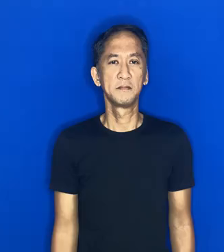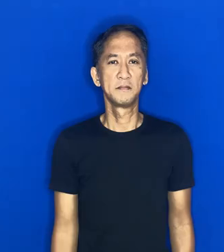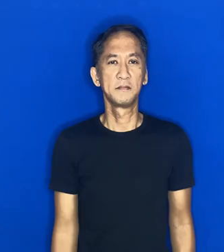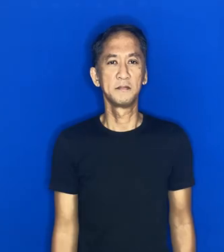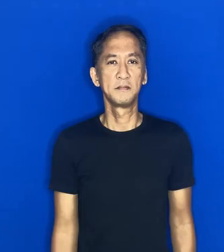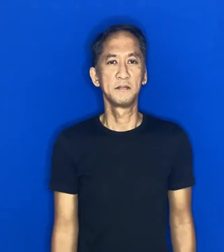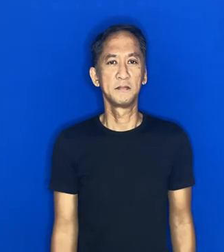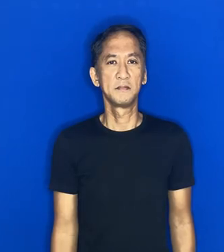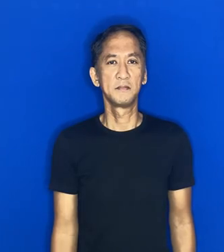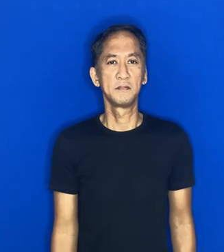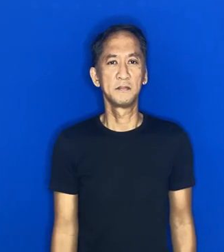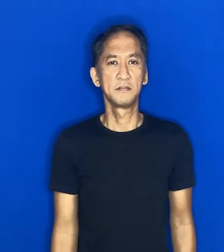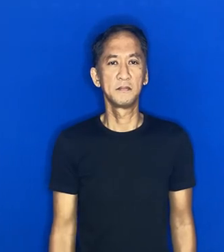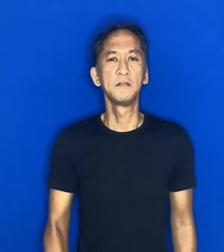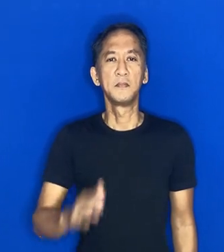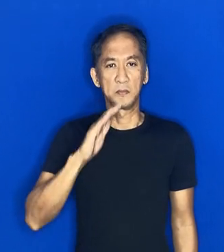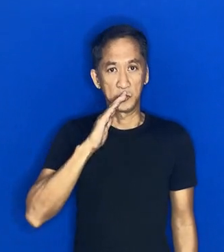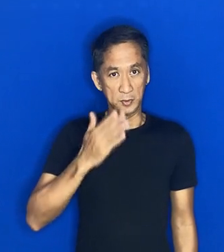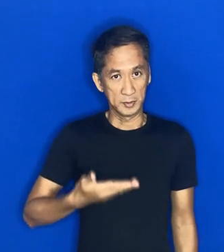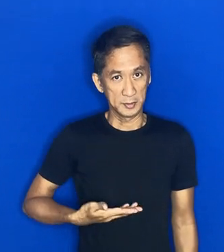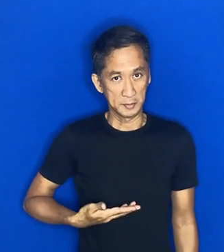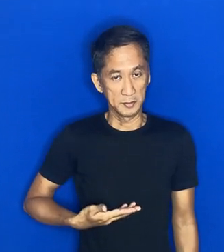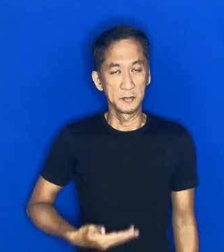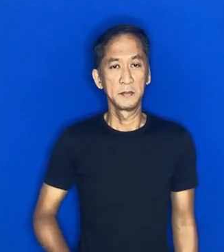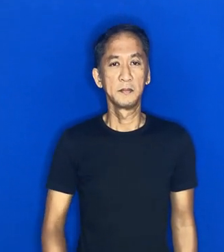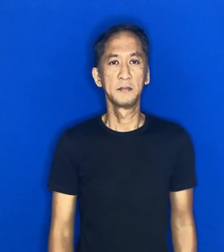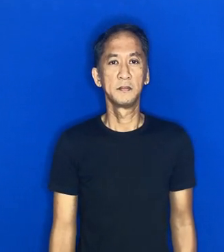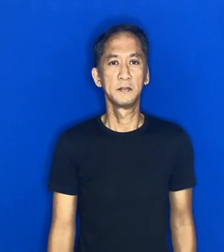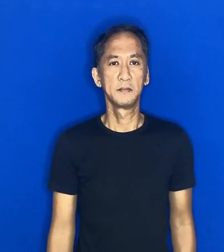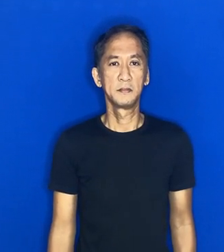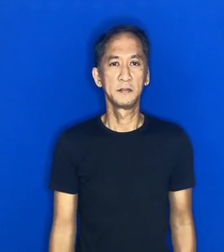youre welcome